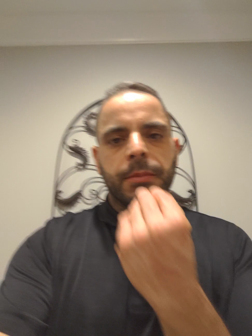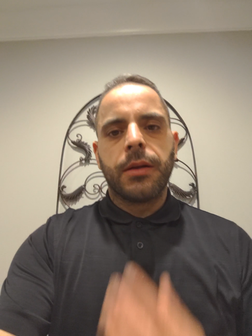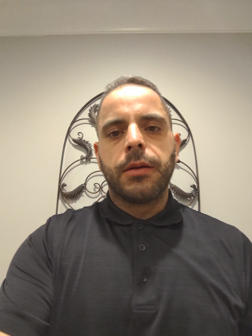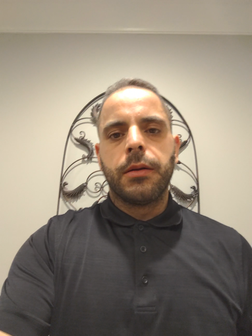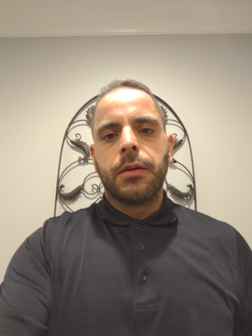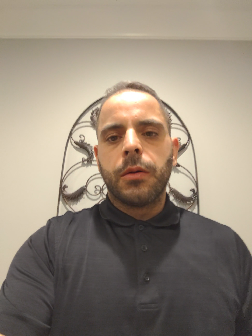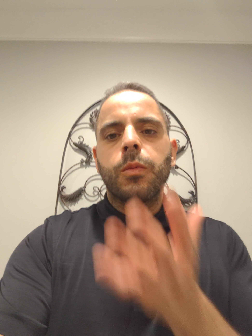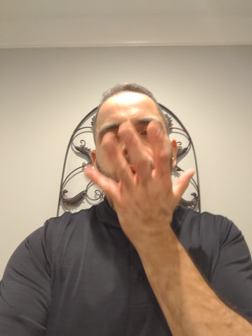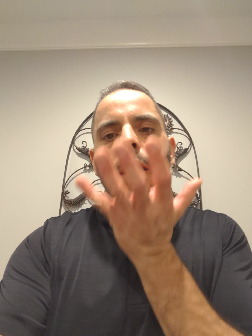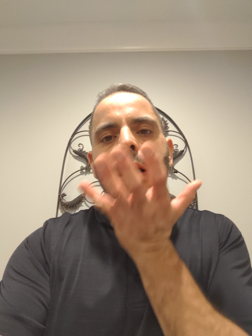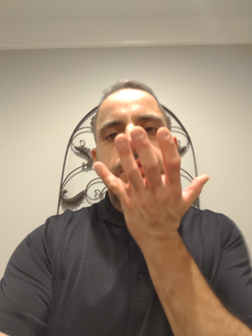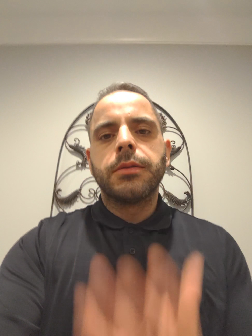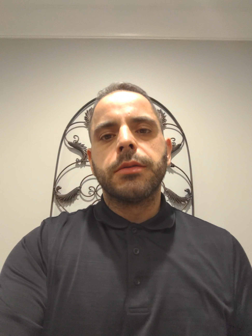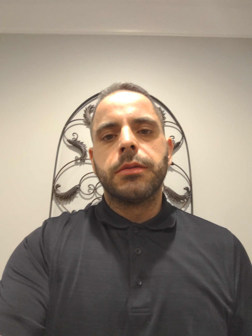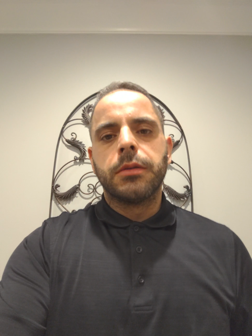grass